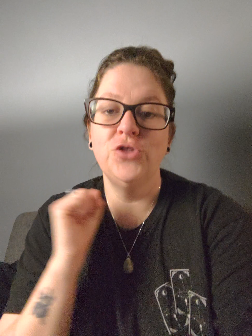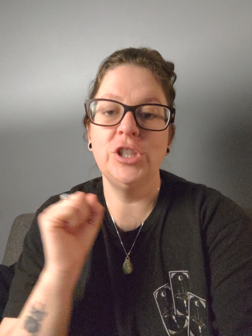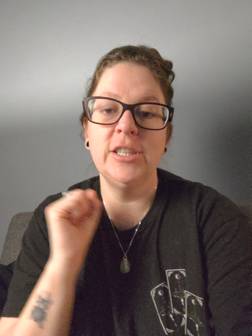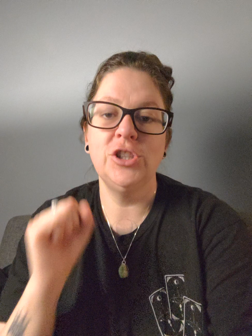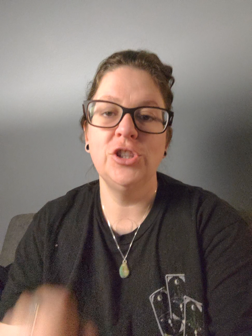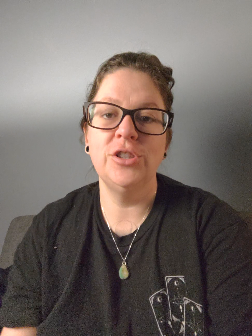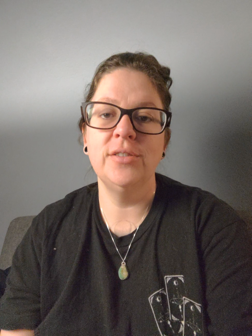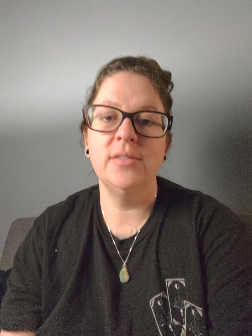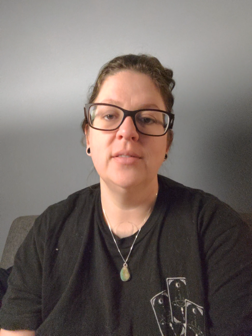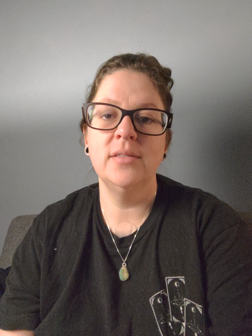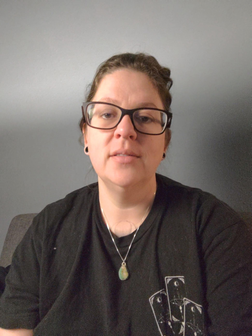refrigerator